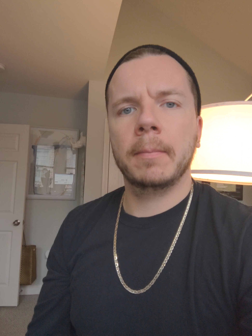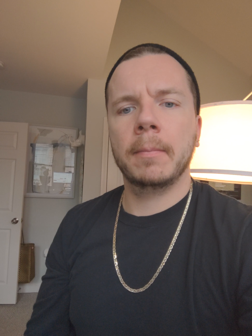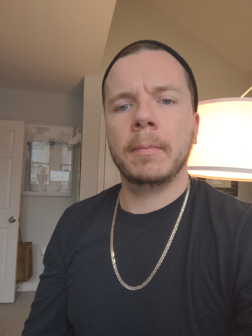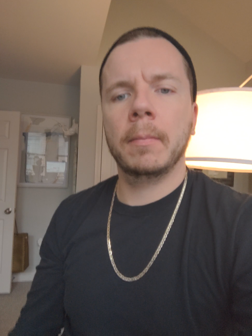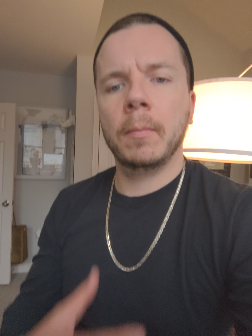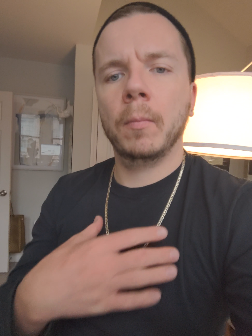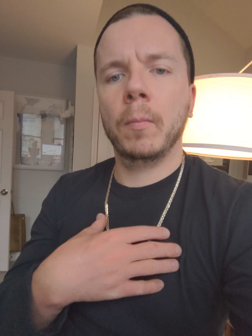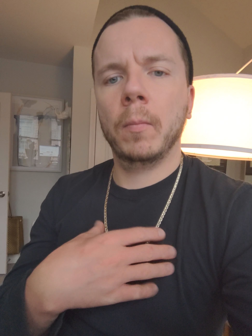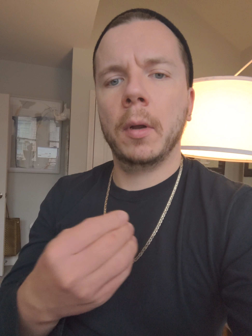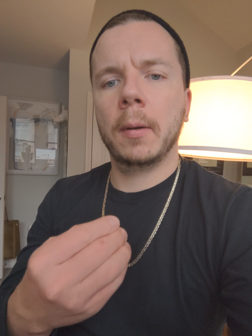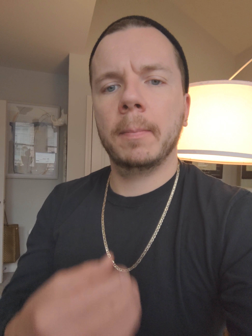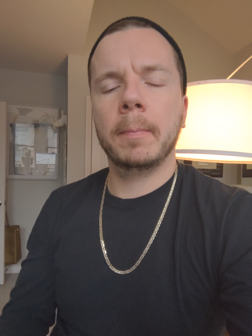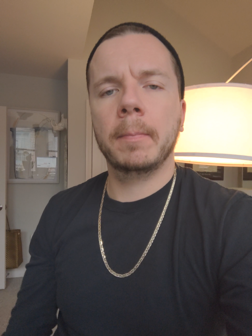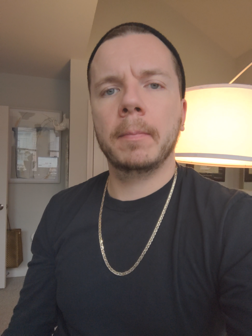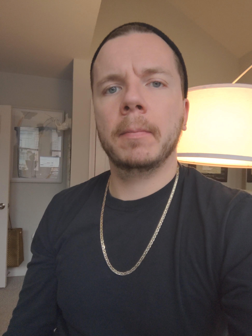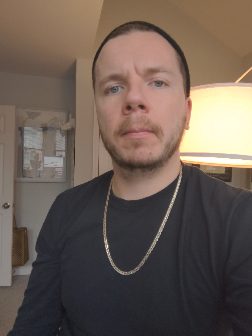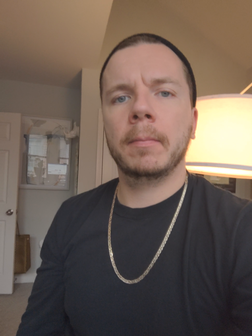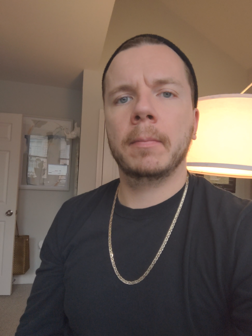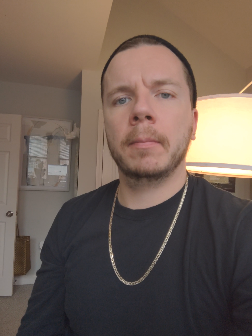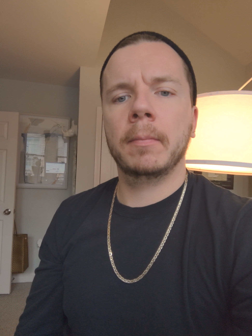white